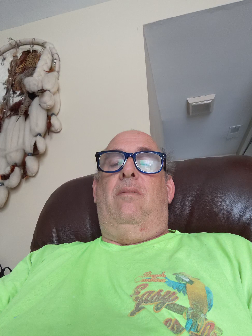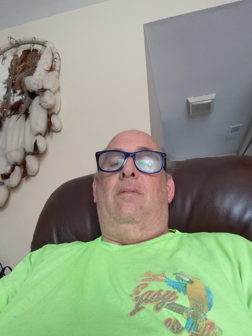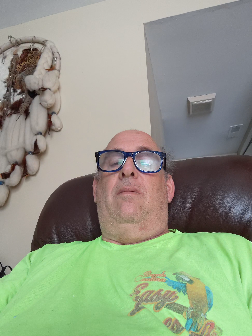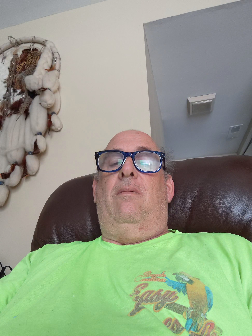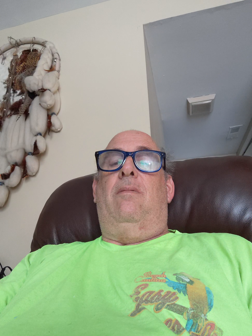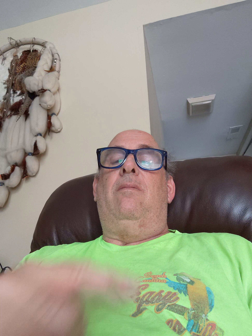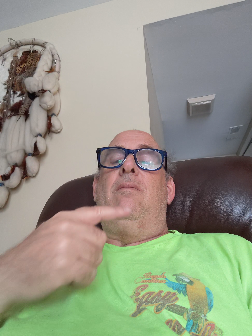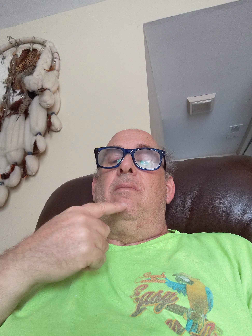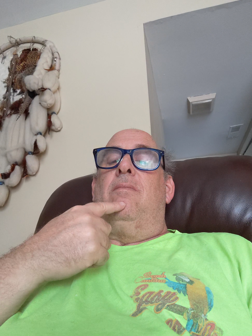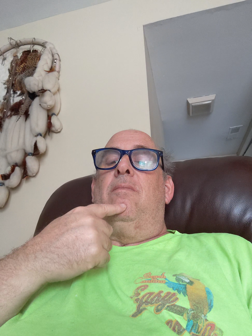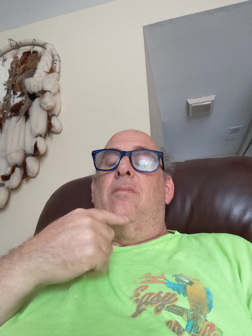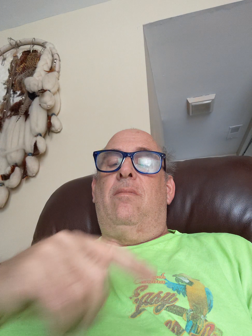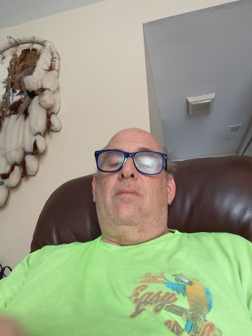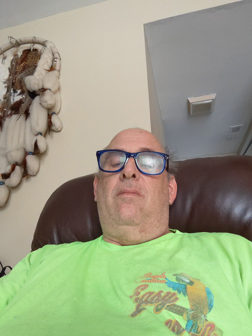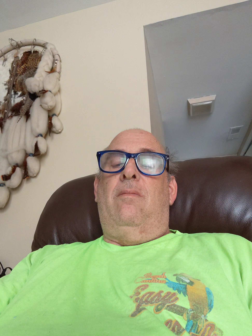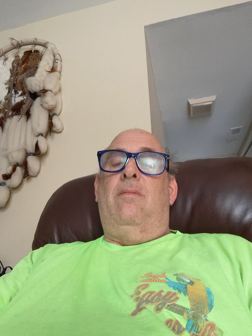chin